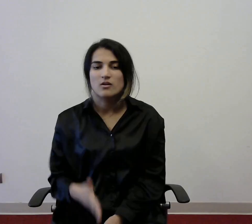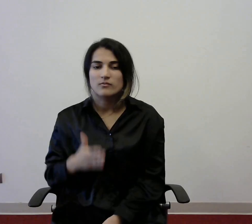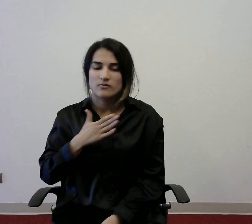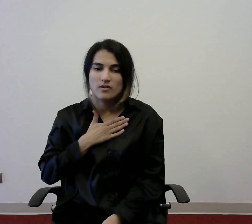mən